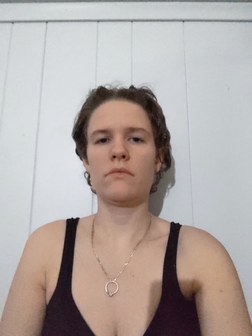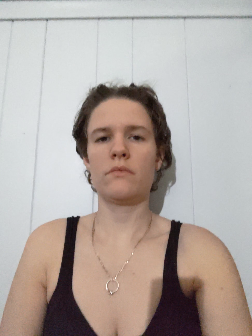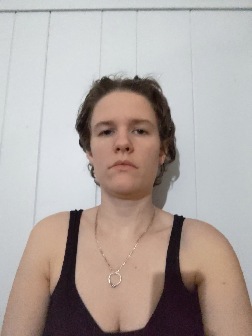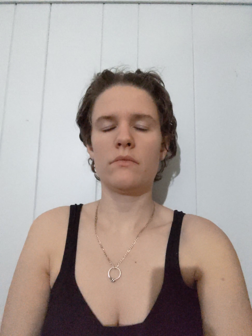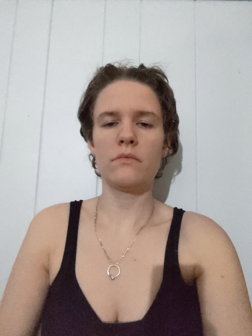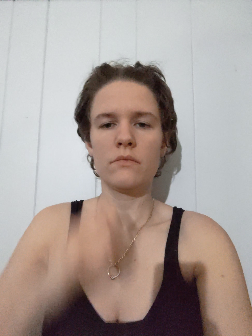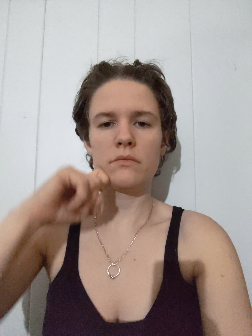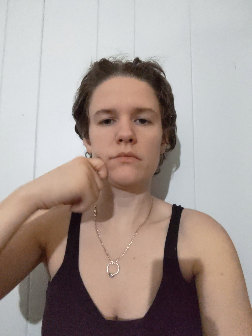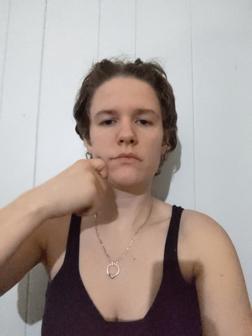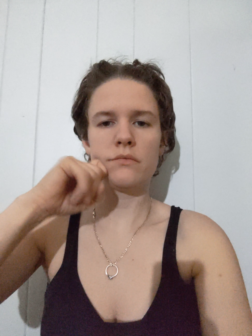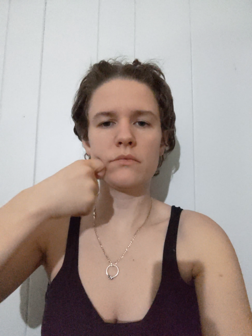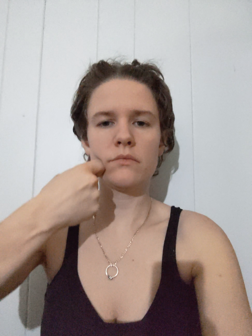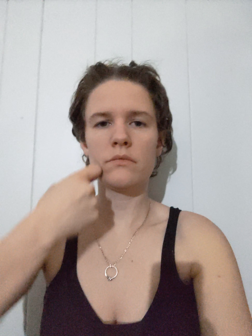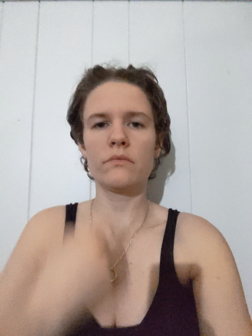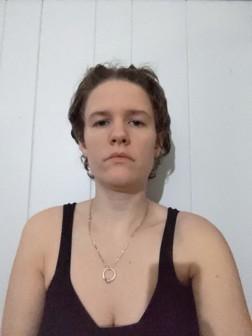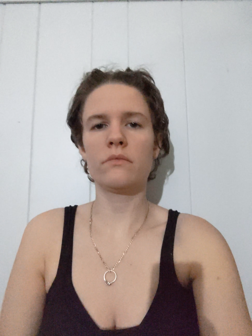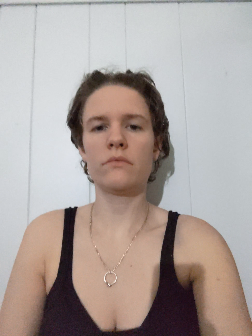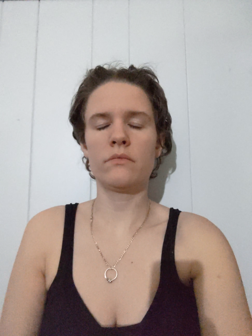apple